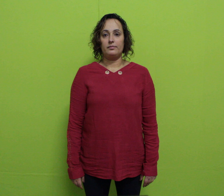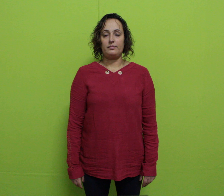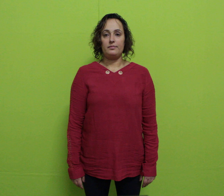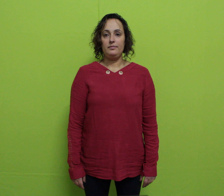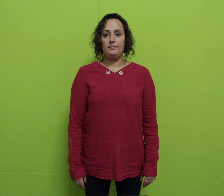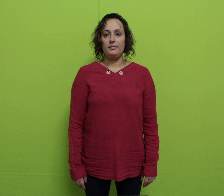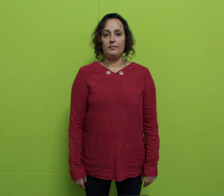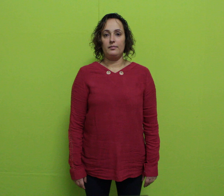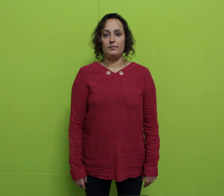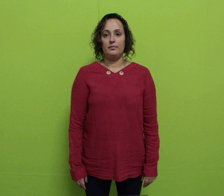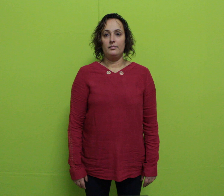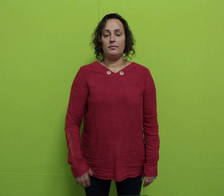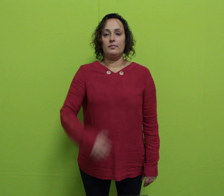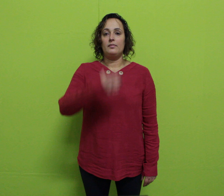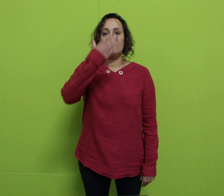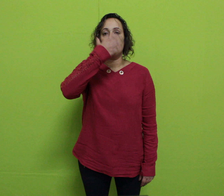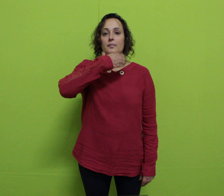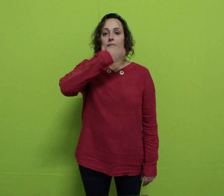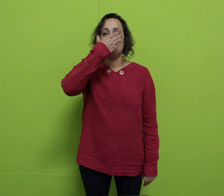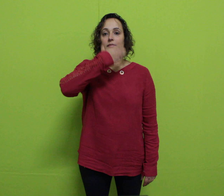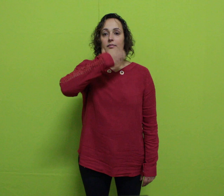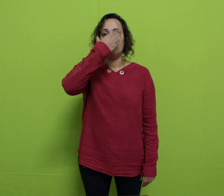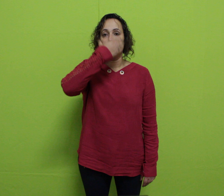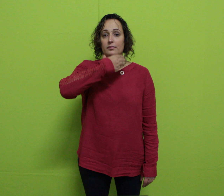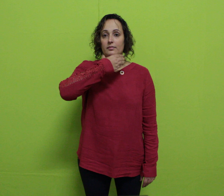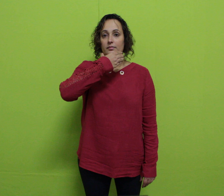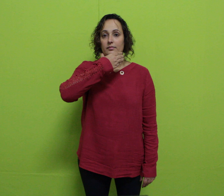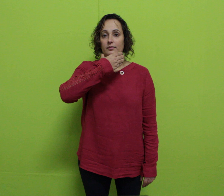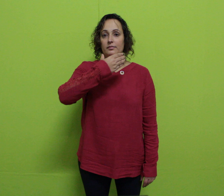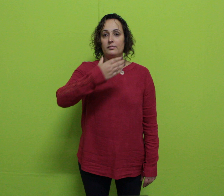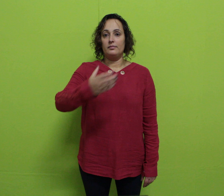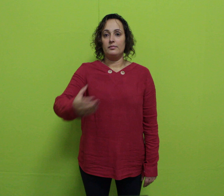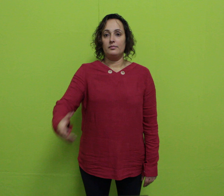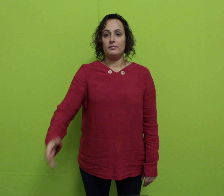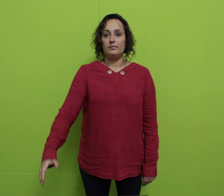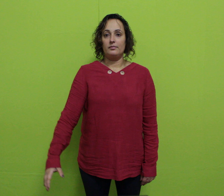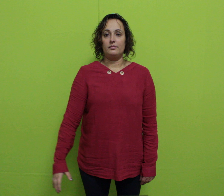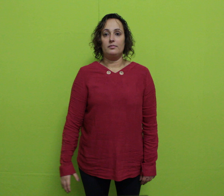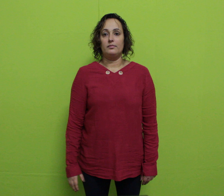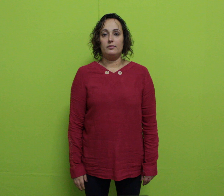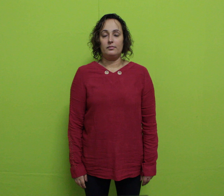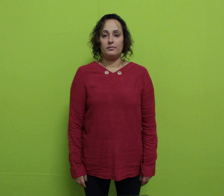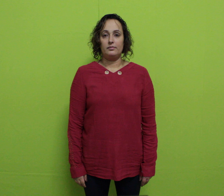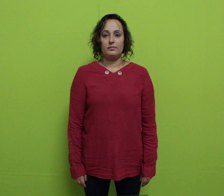maçã